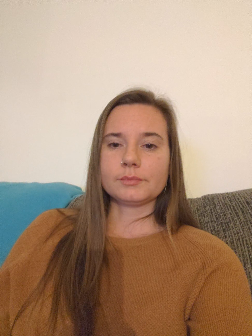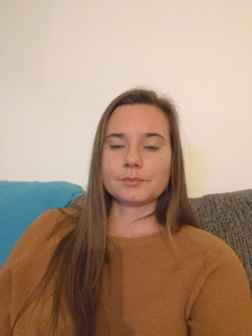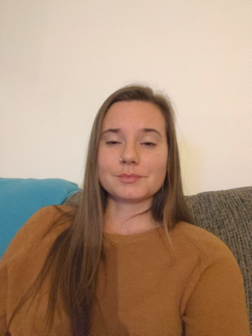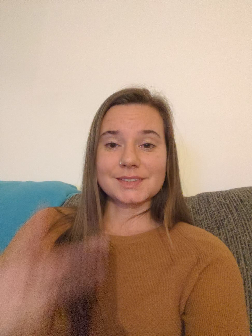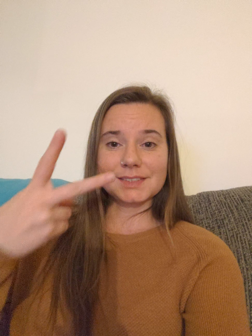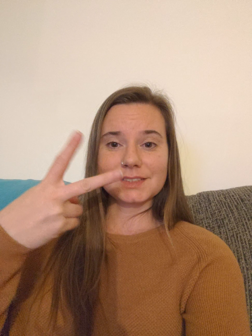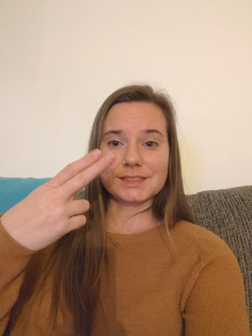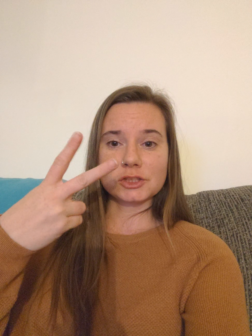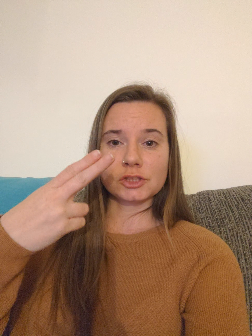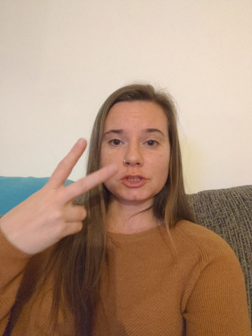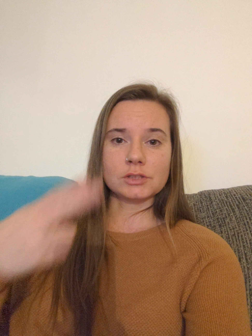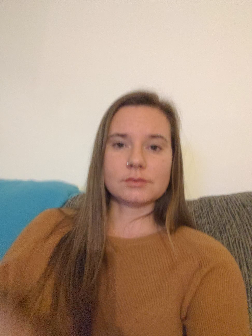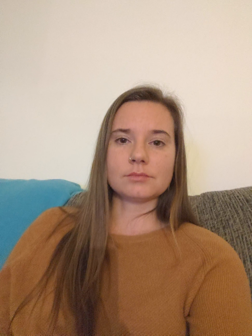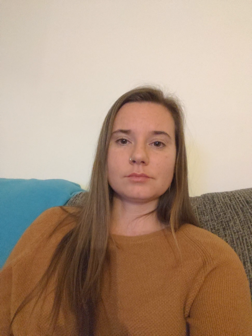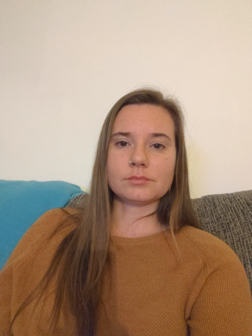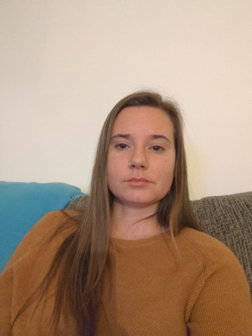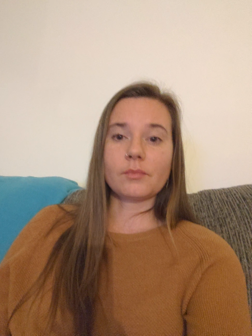scissors